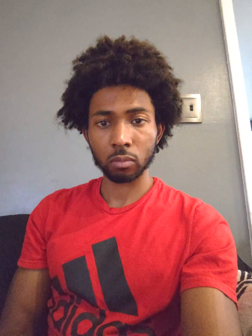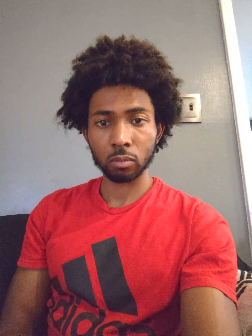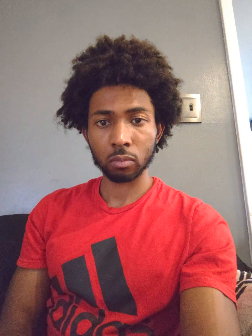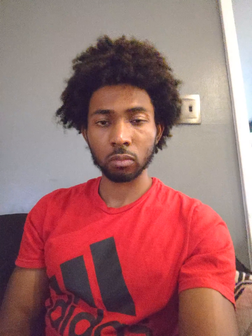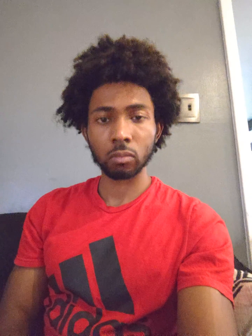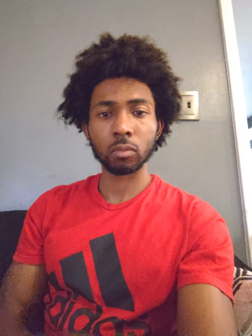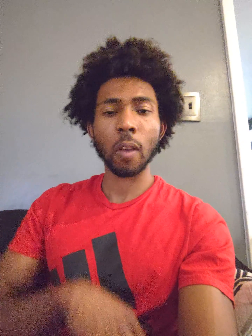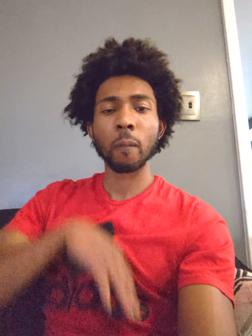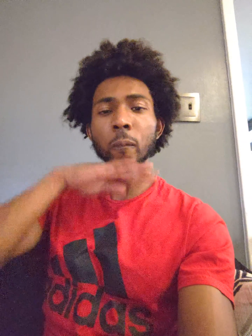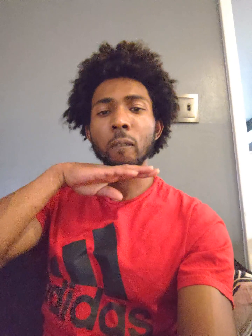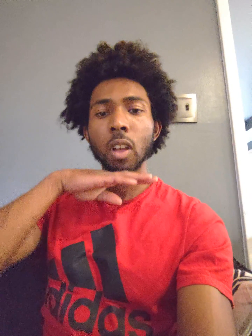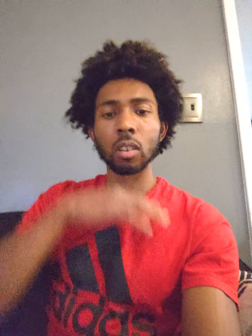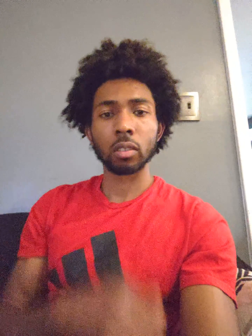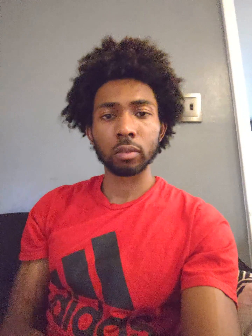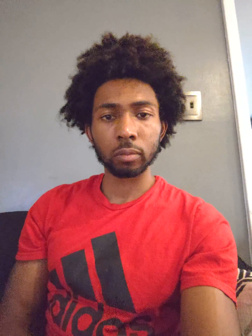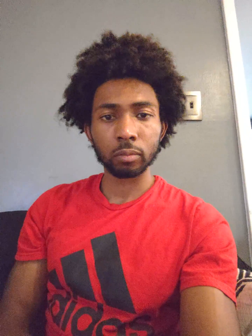full